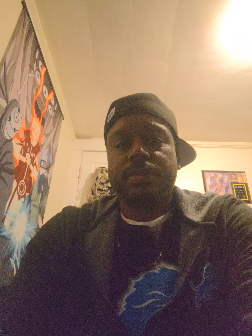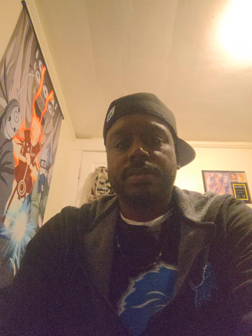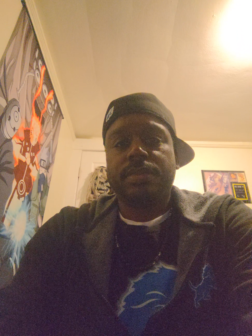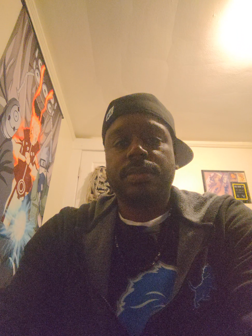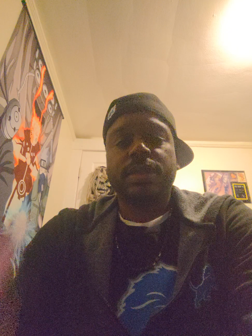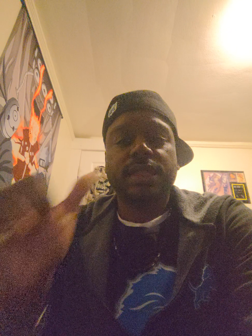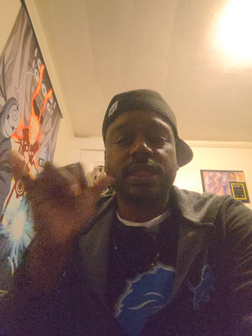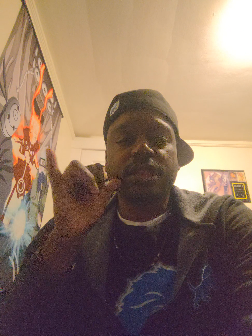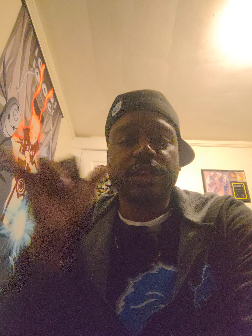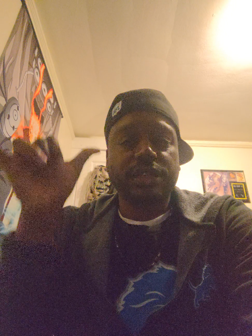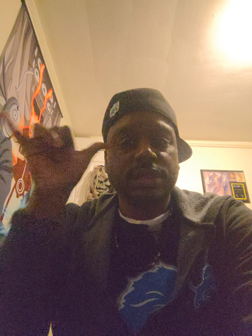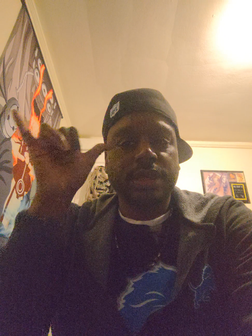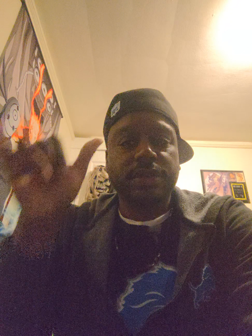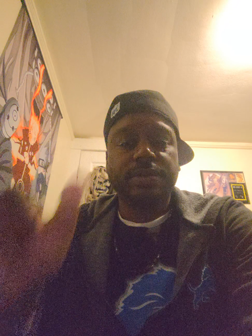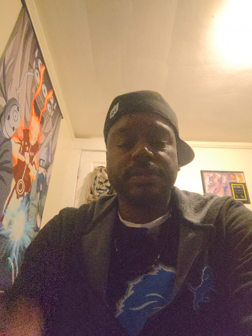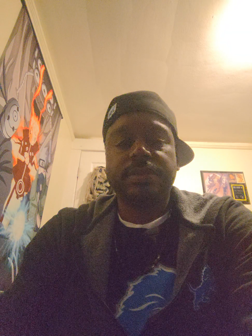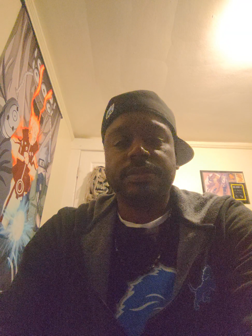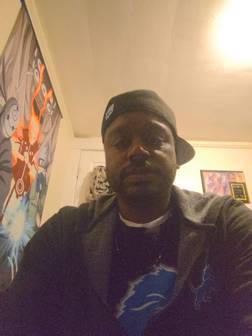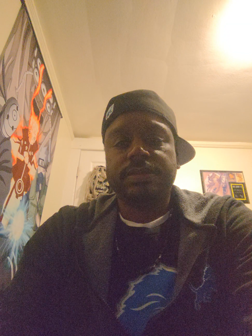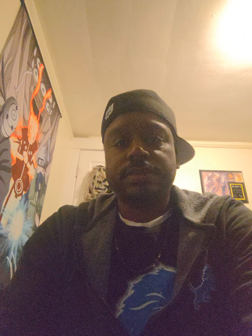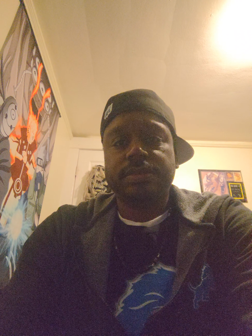yesterday